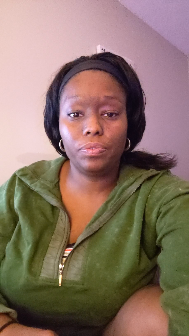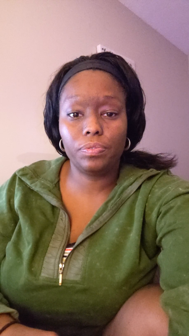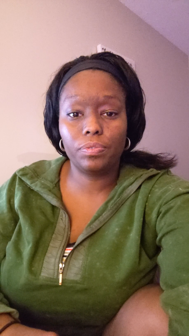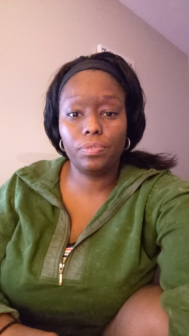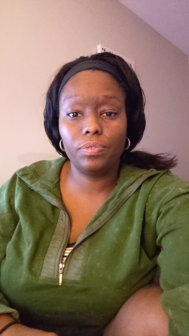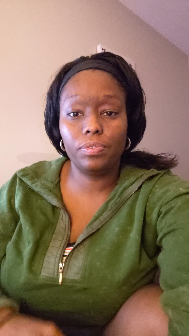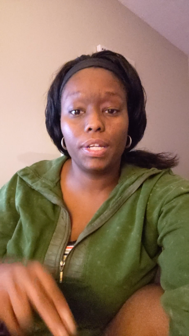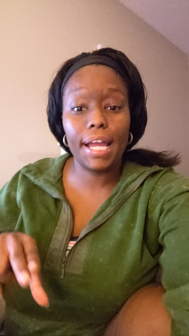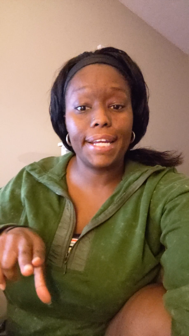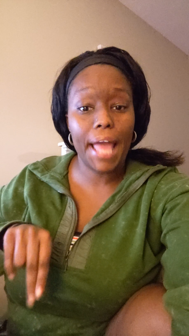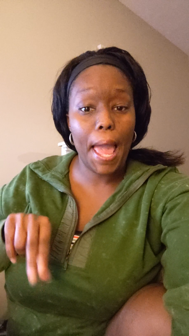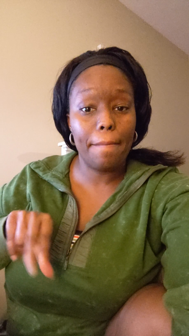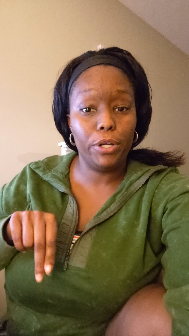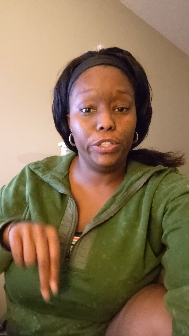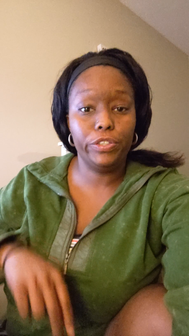diaper